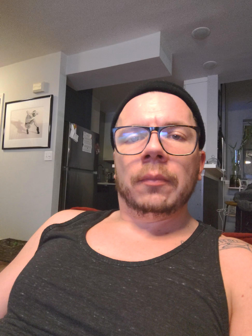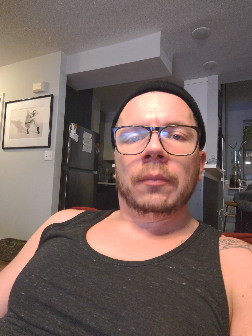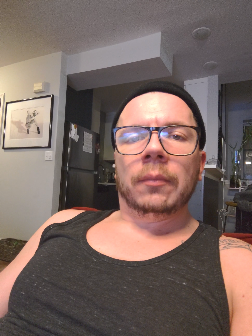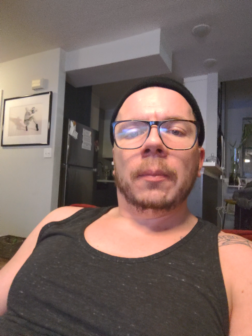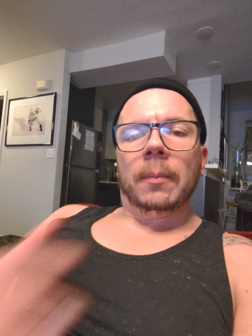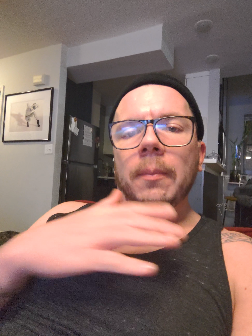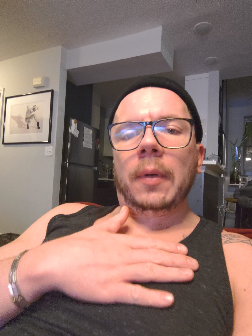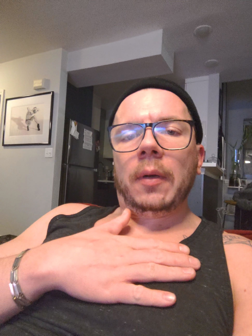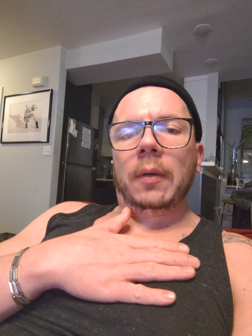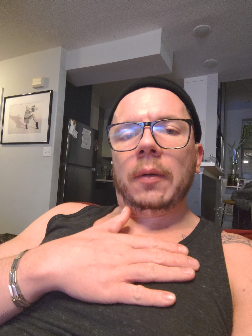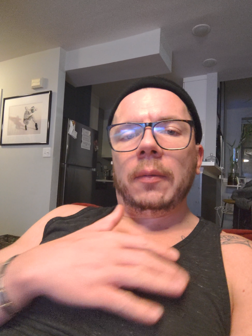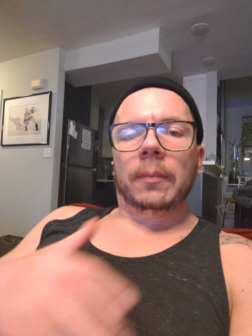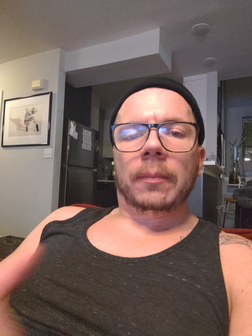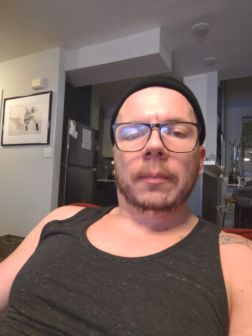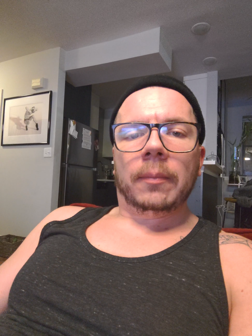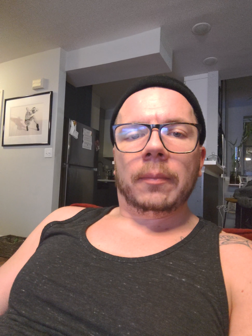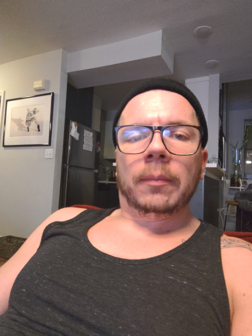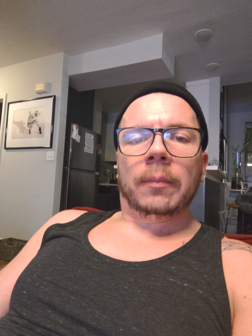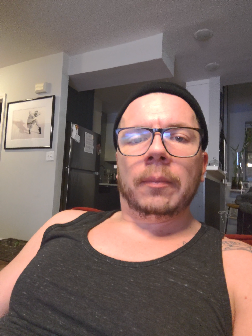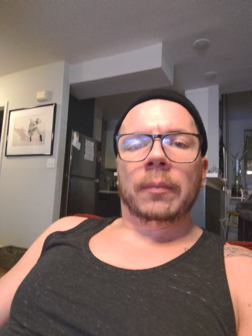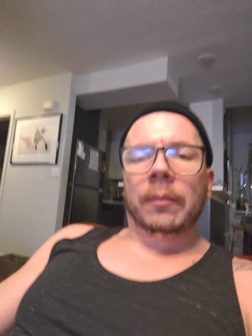my